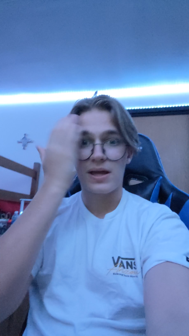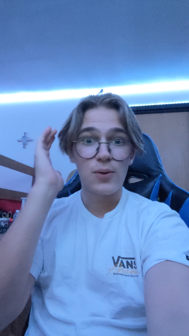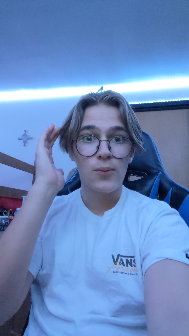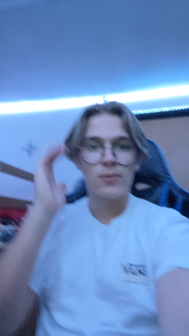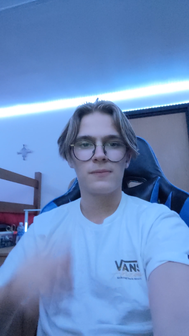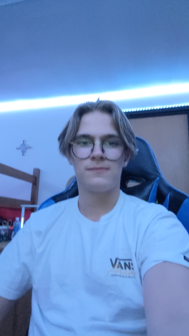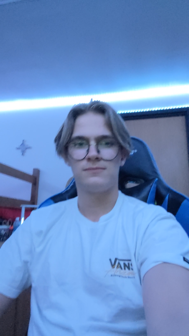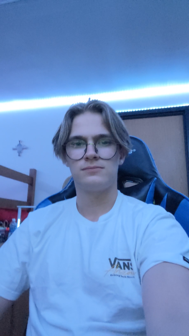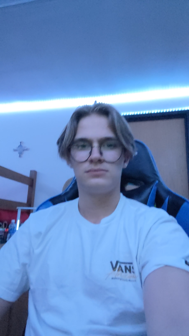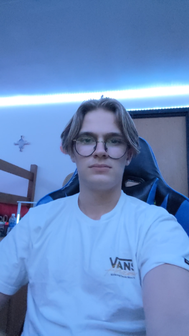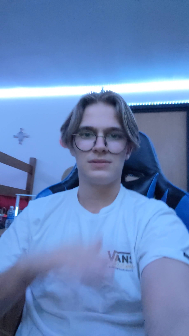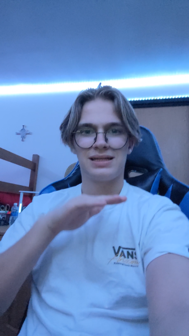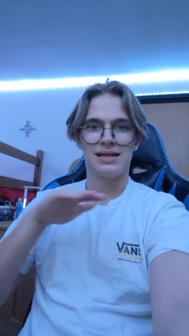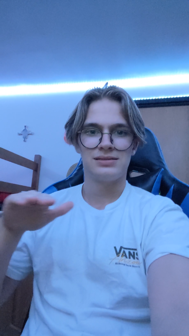nice